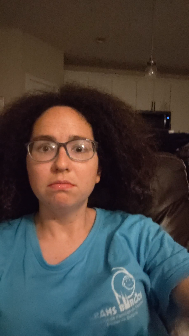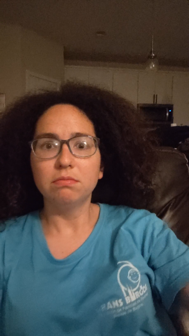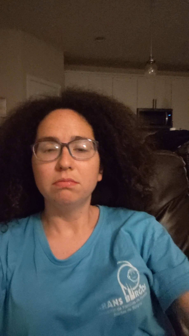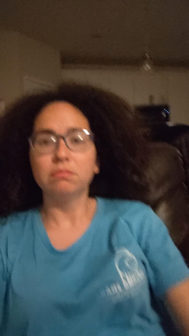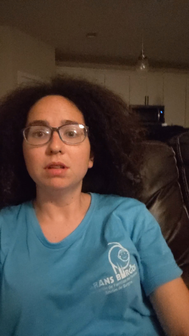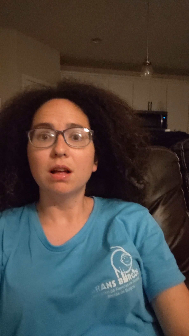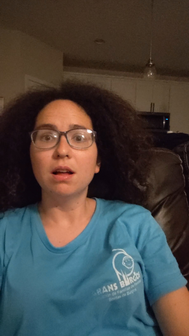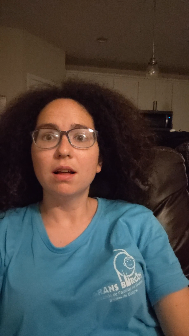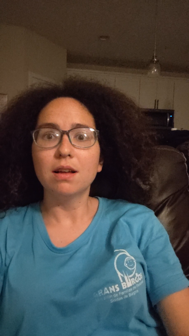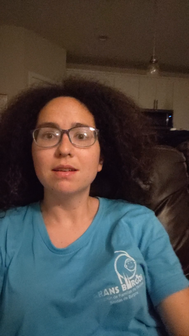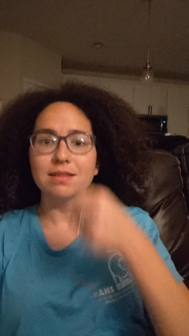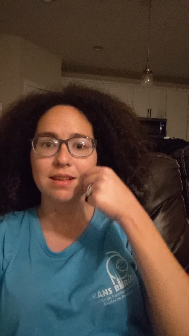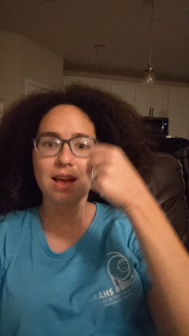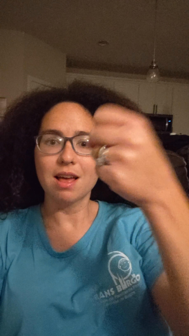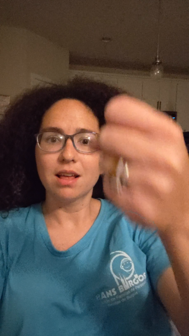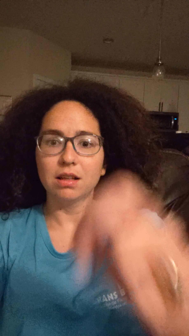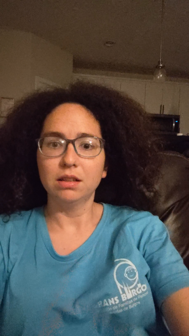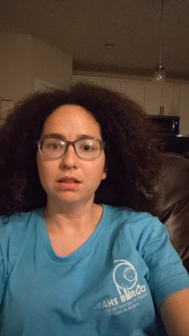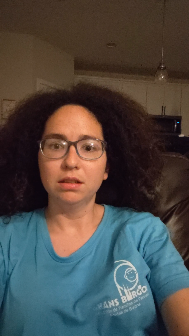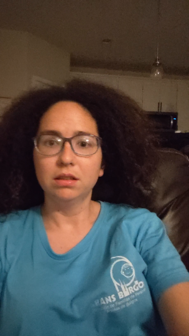drive